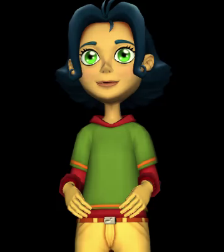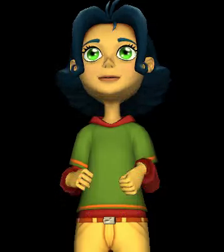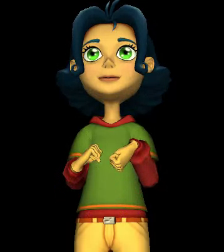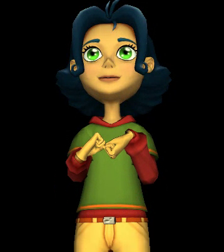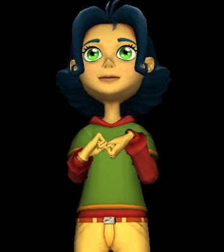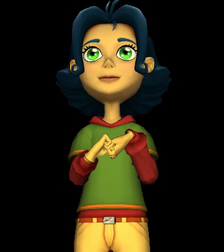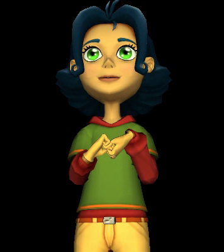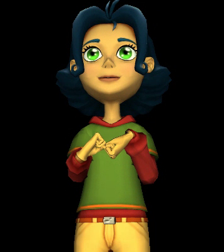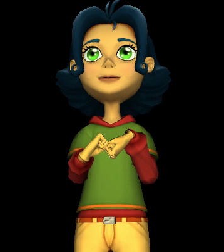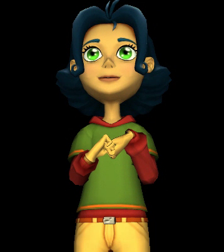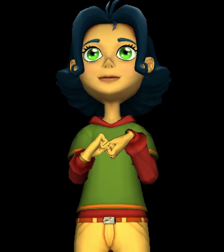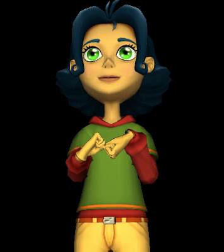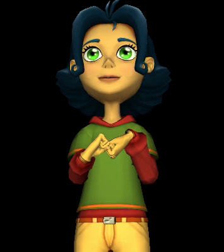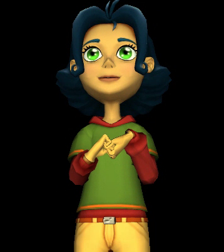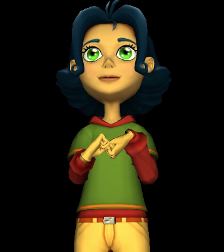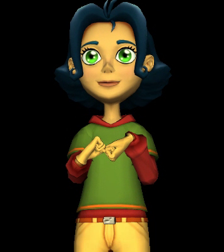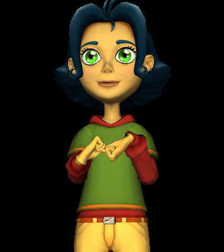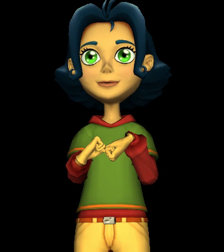يغسل